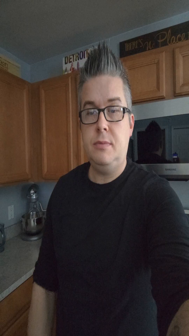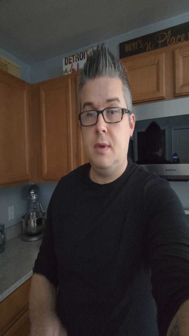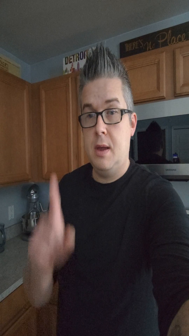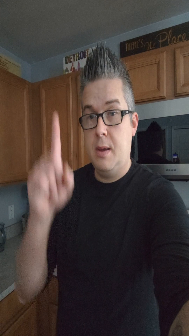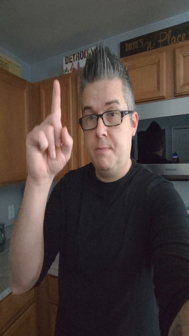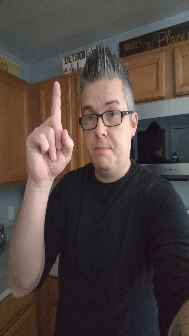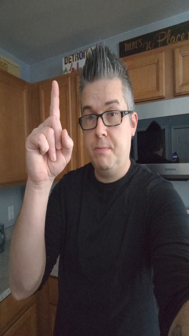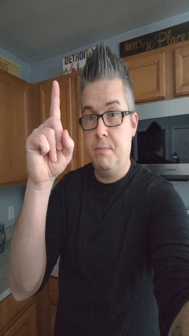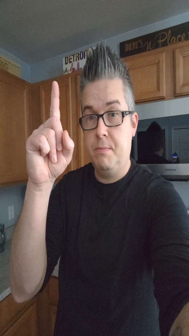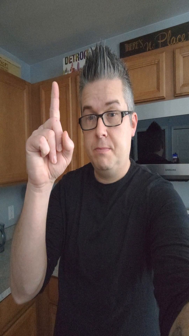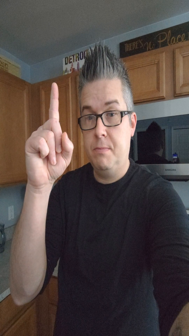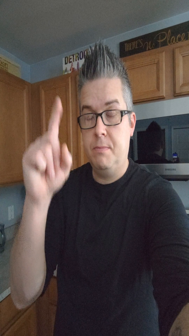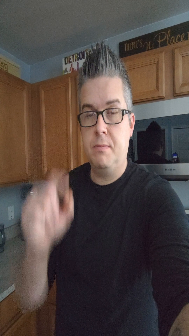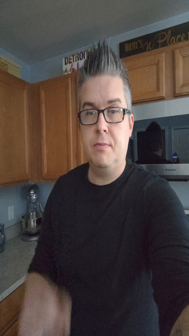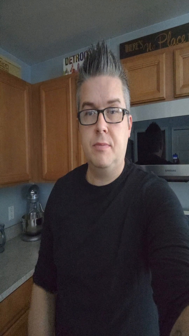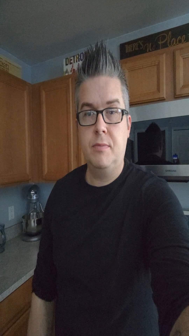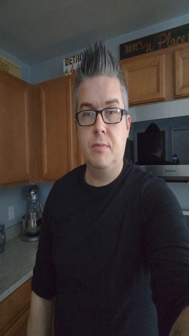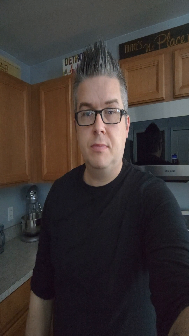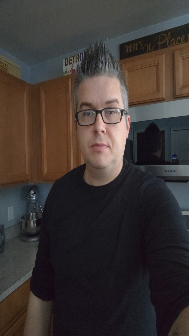up